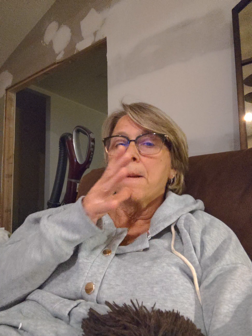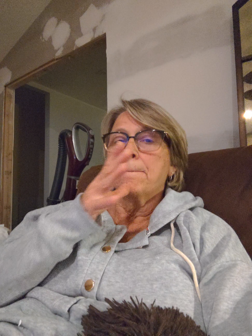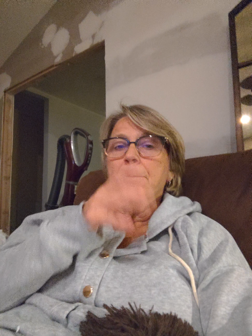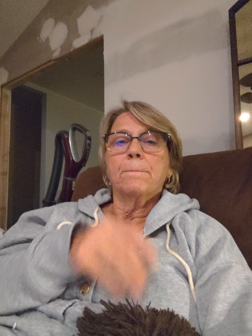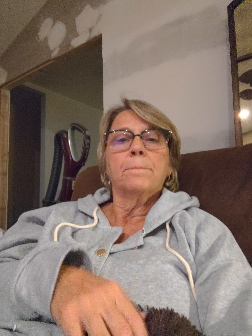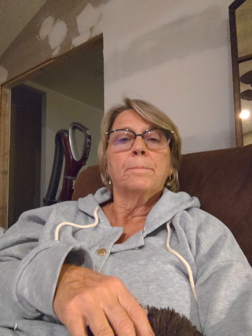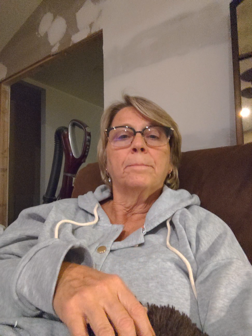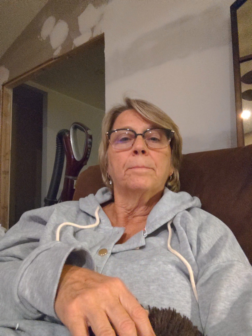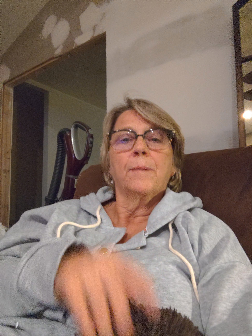mom